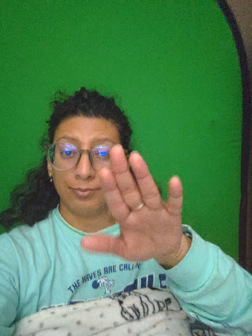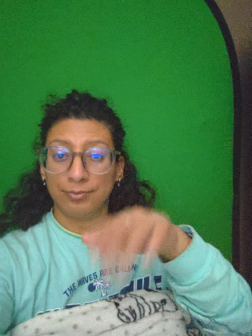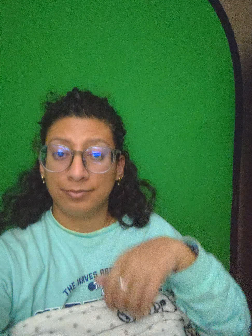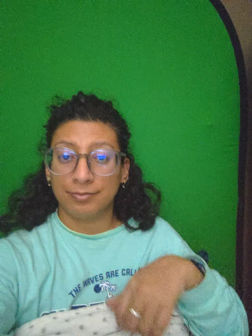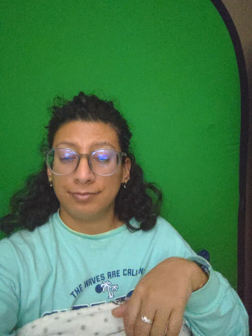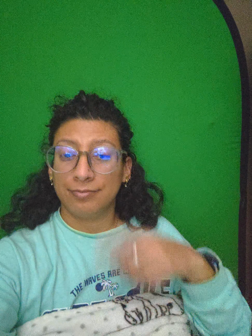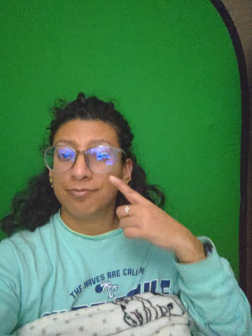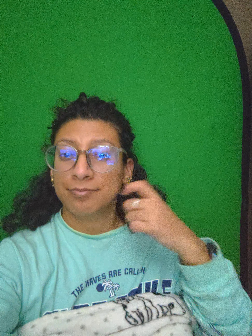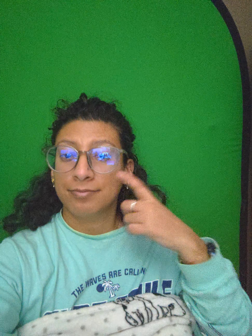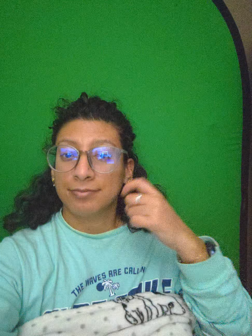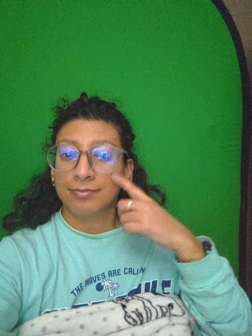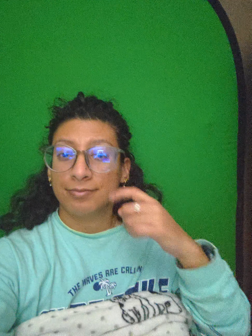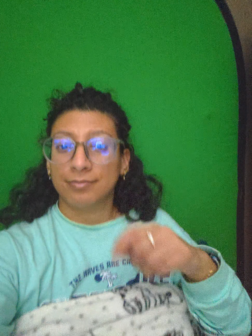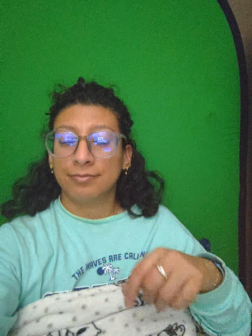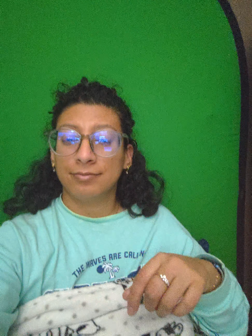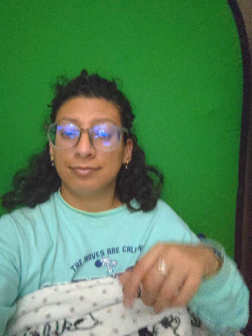cry